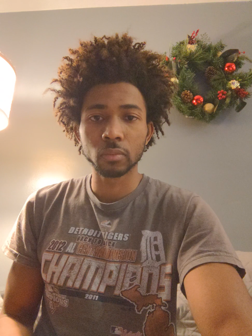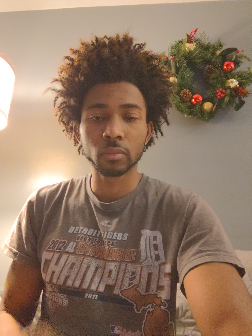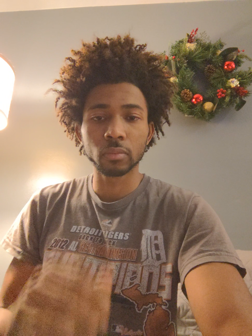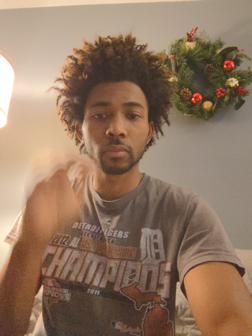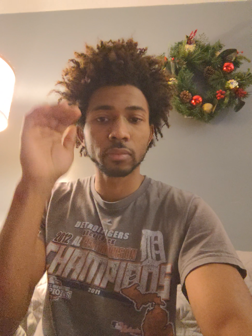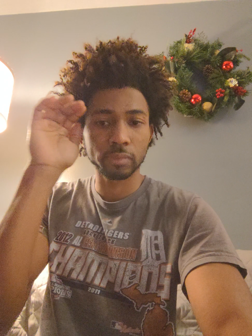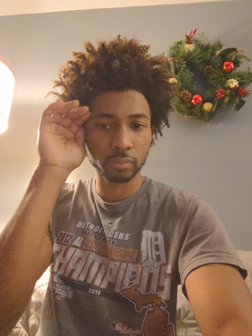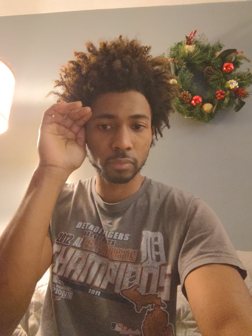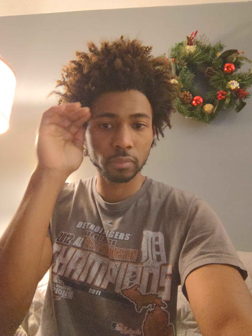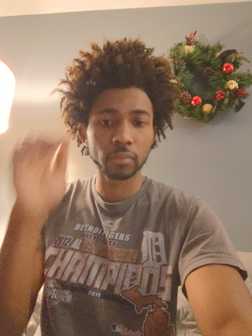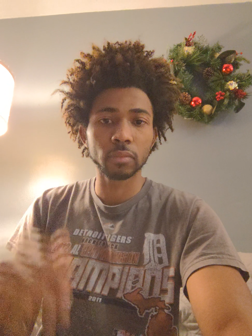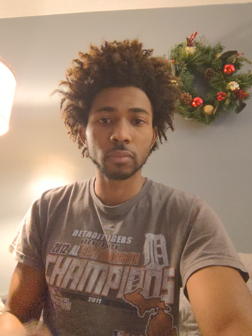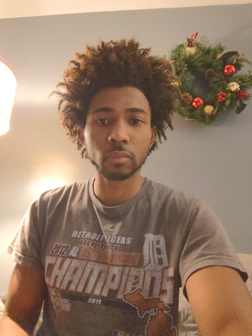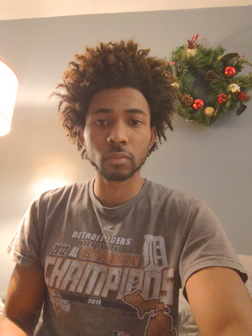listen